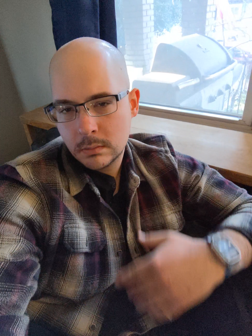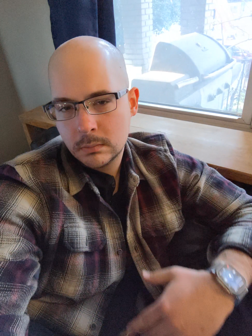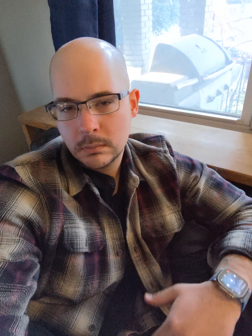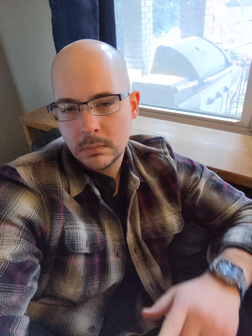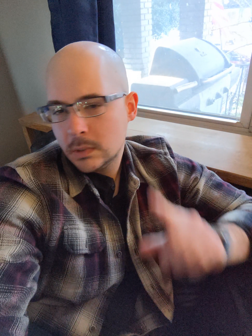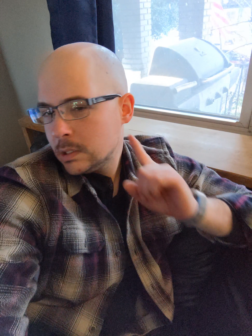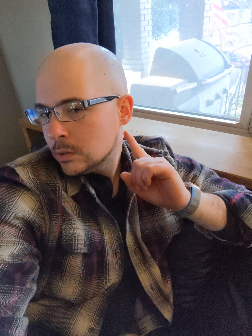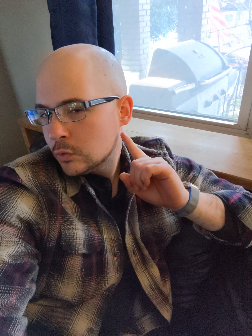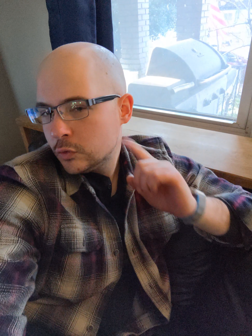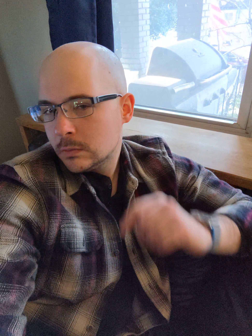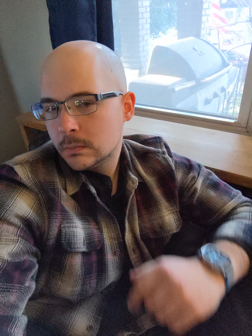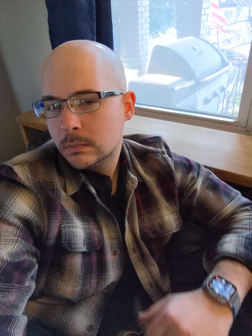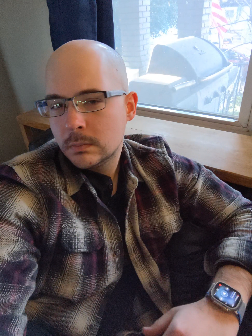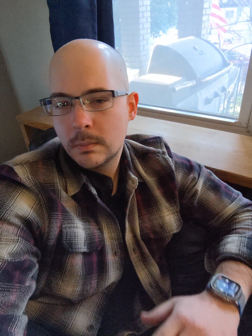ear